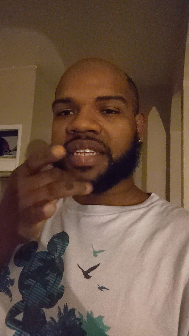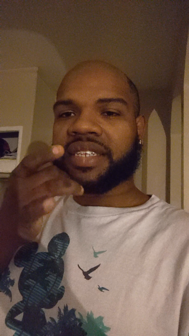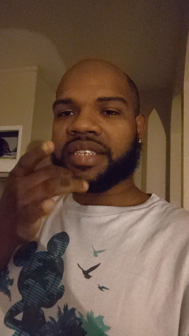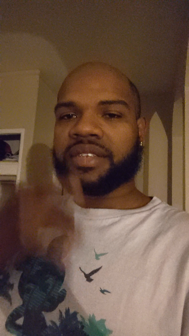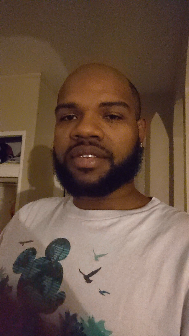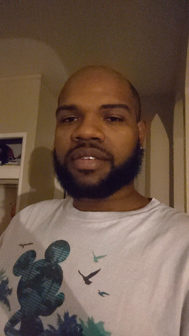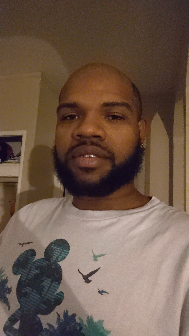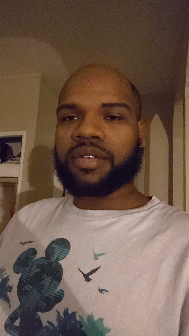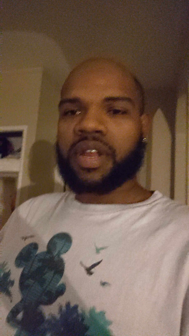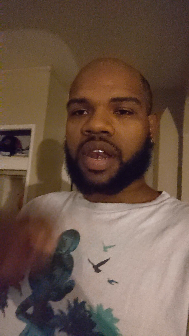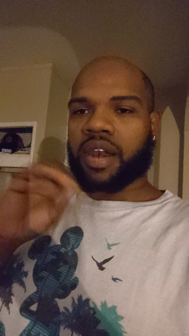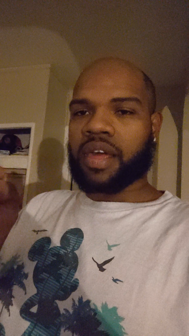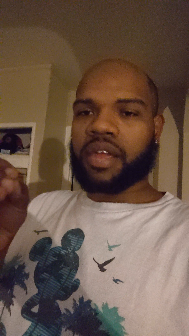none